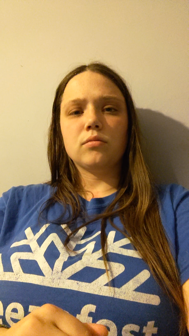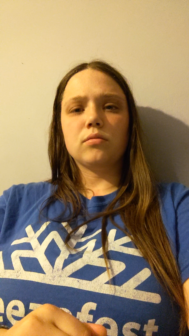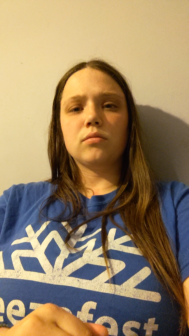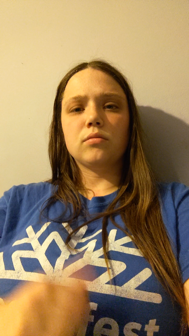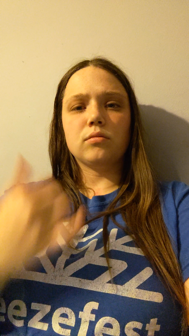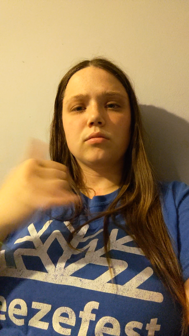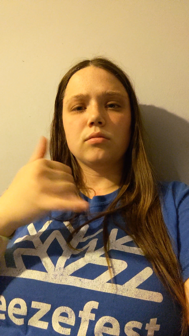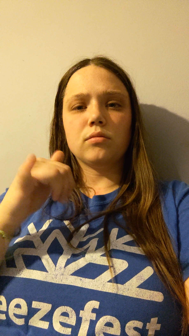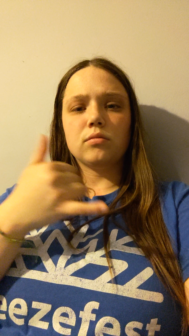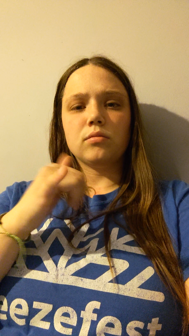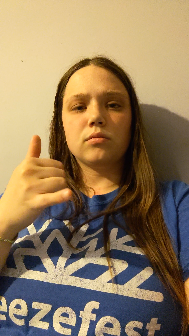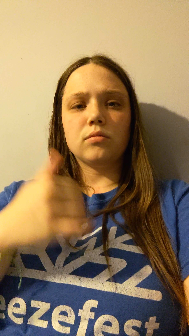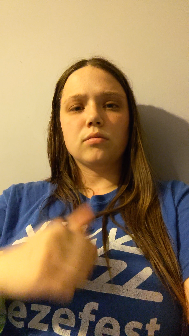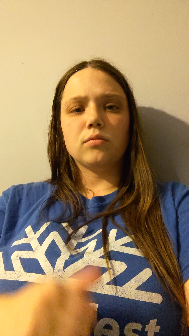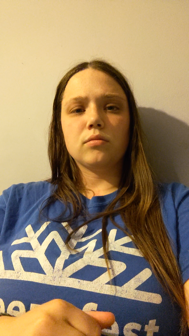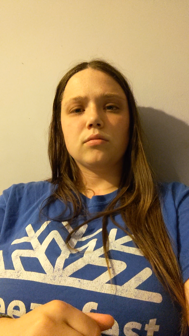play